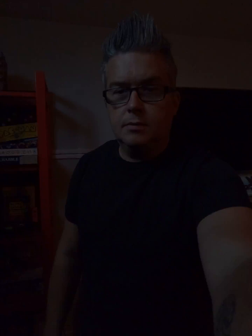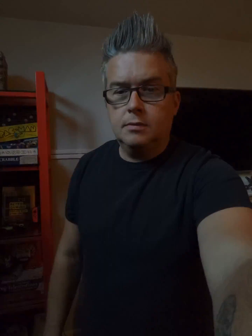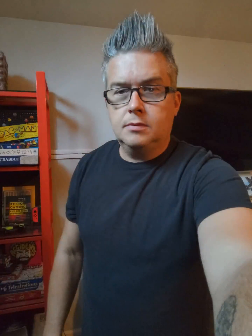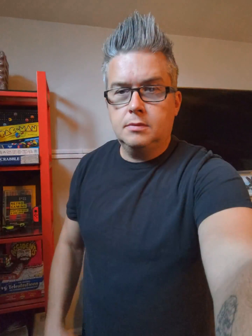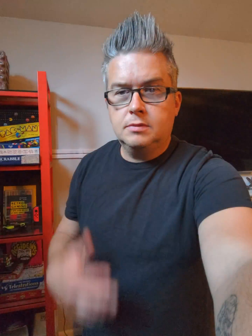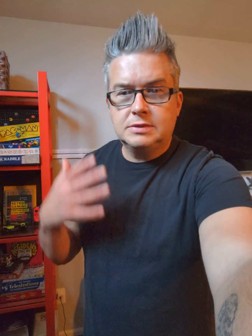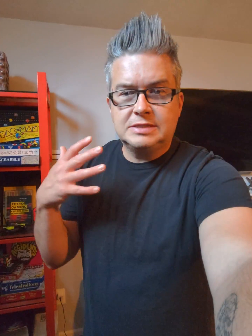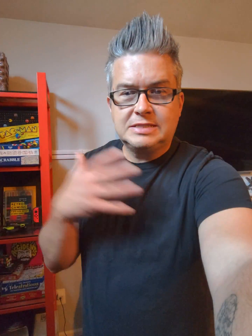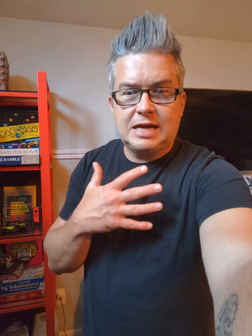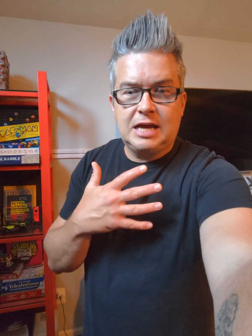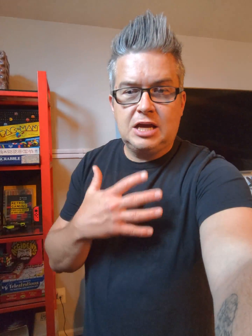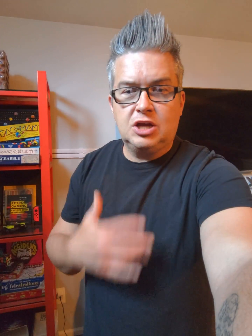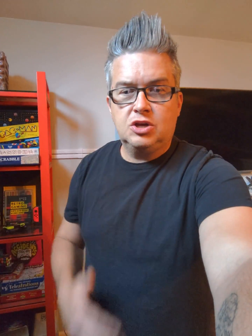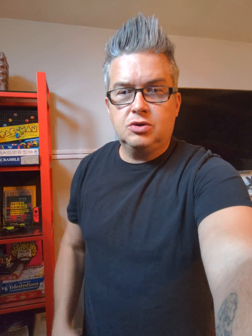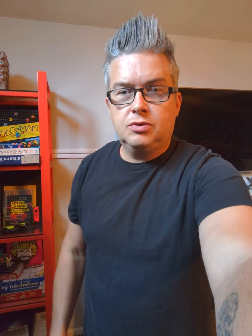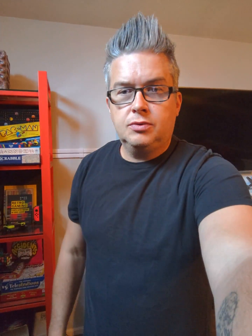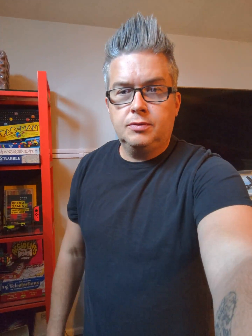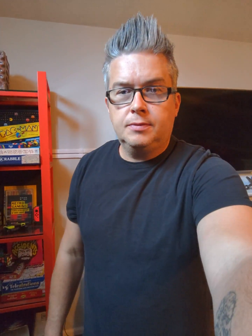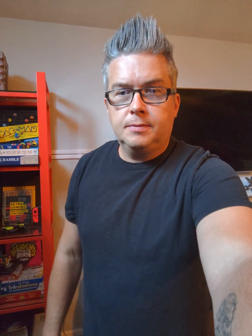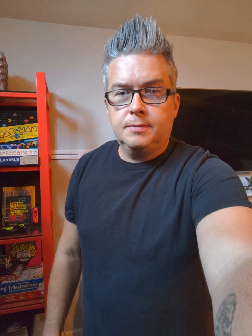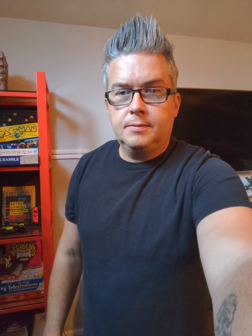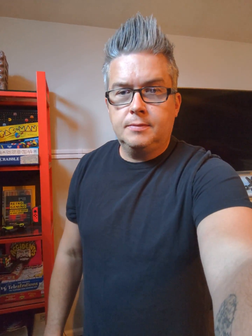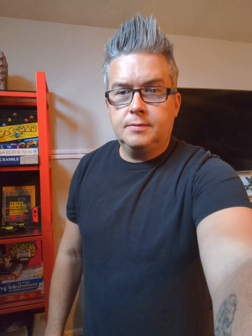scared